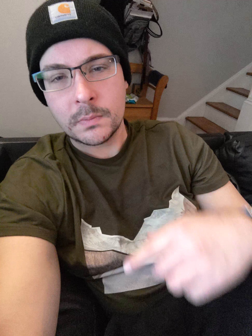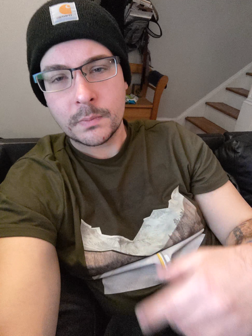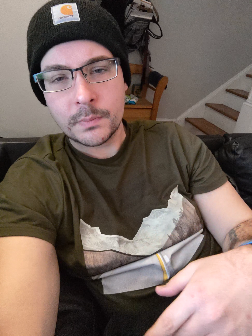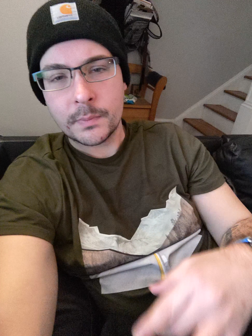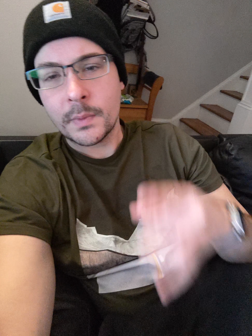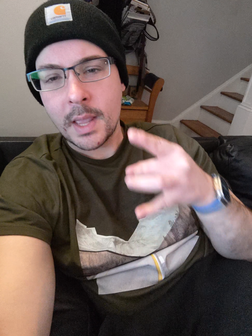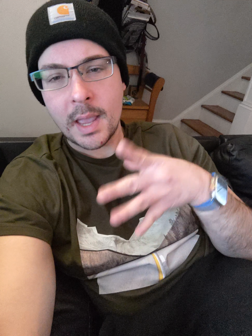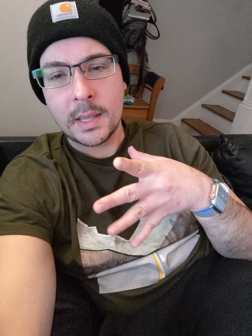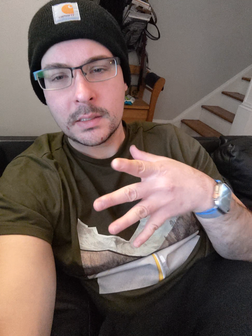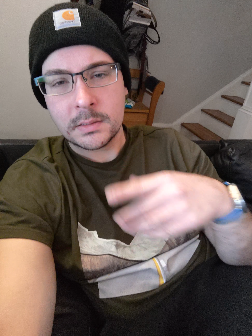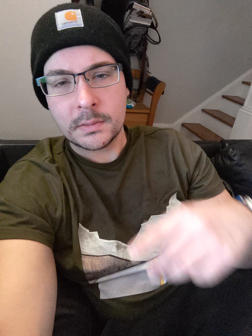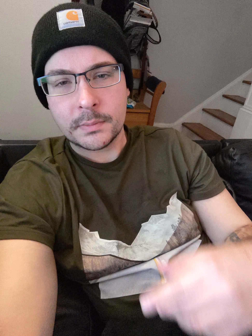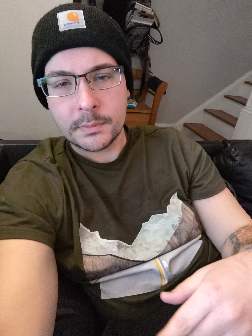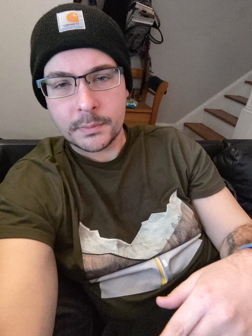hate